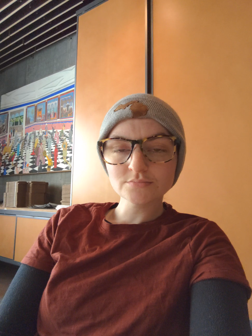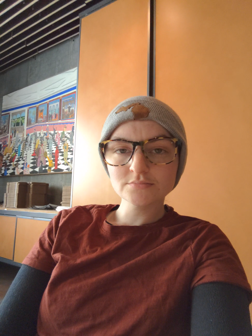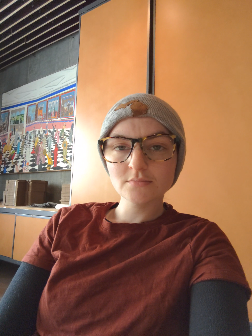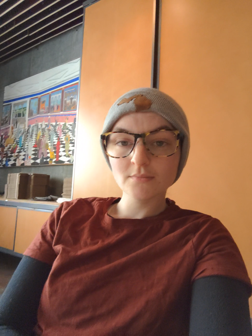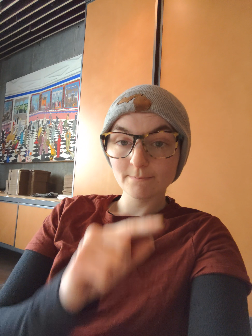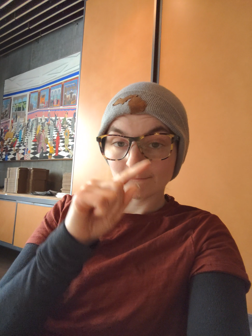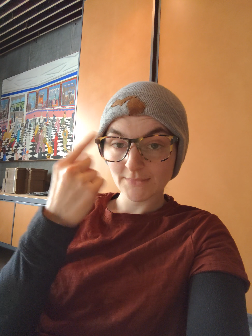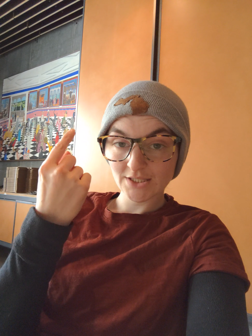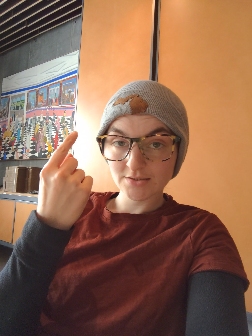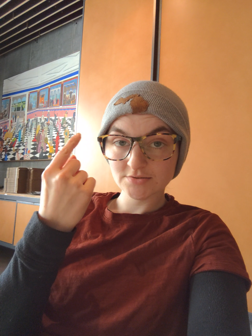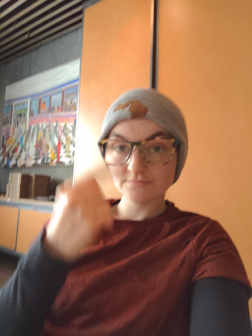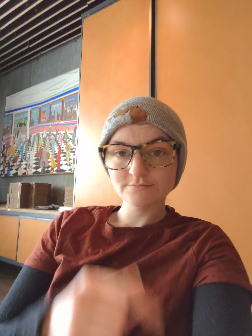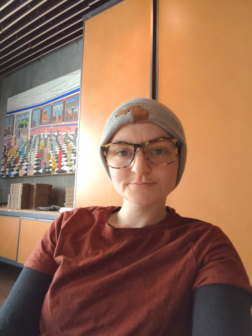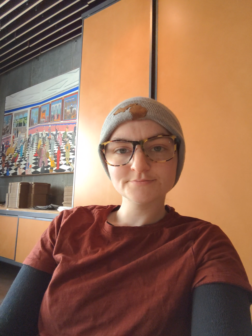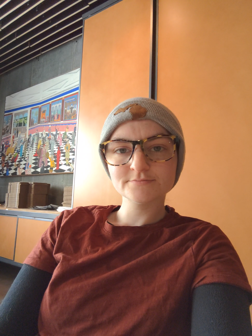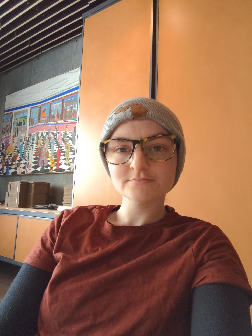black